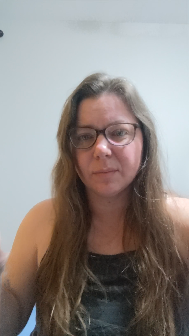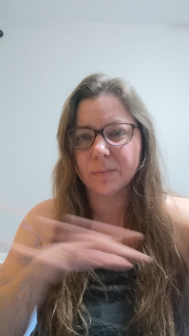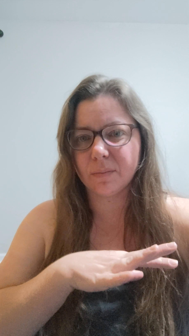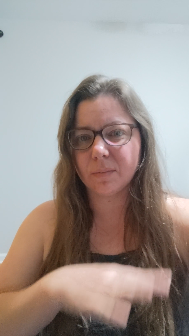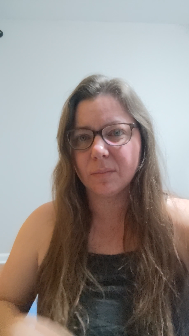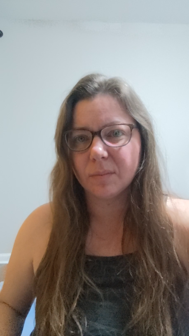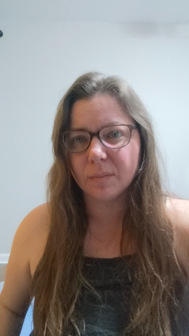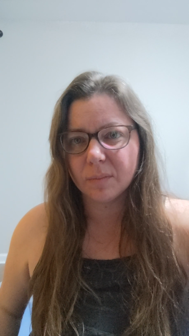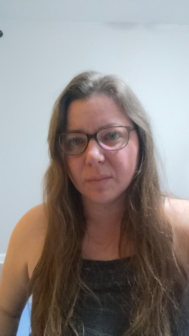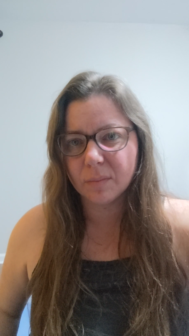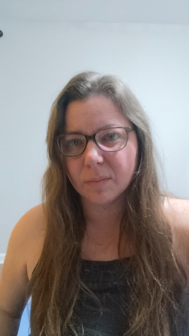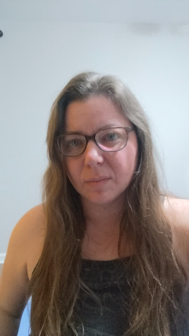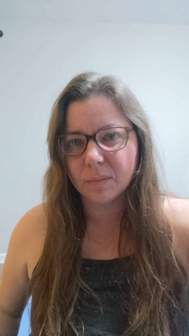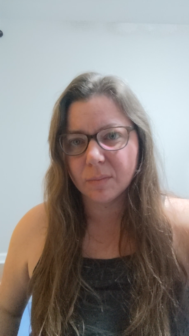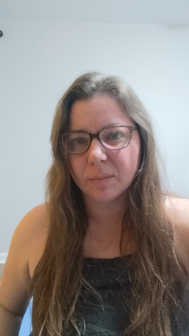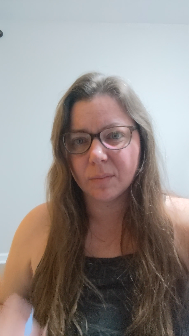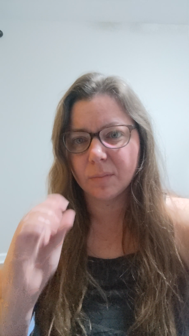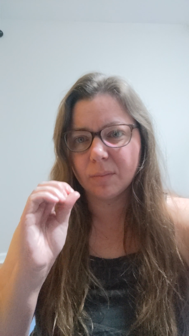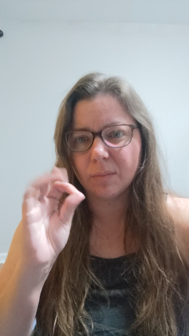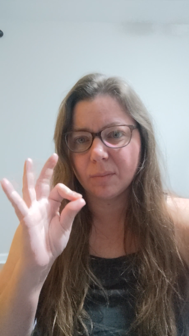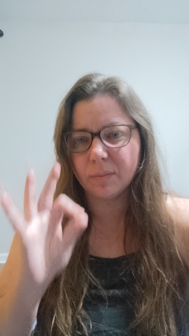of